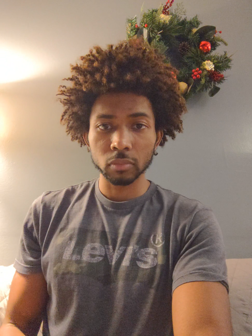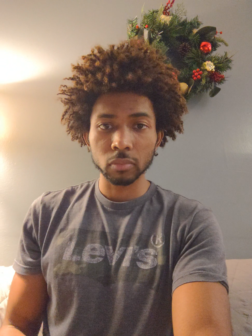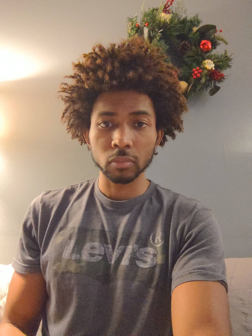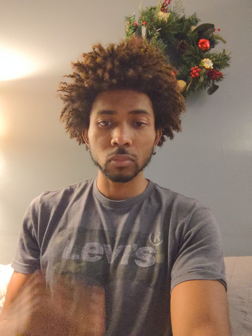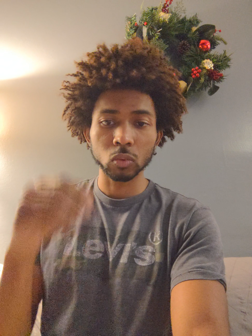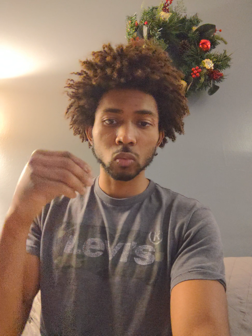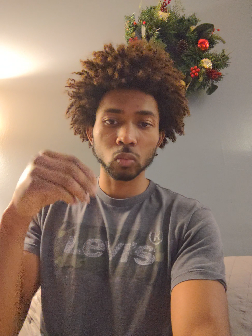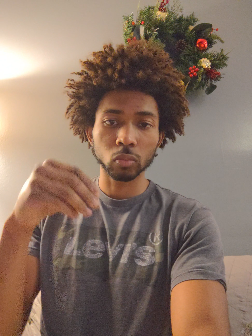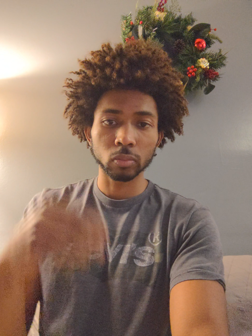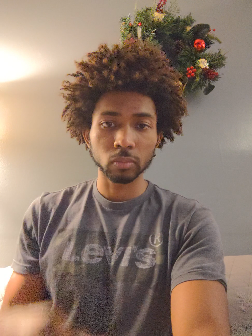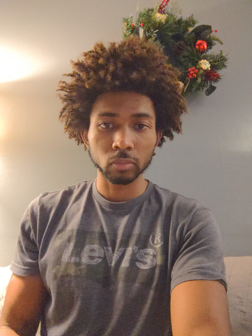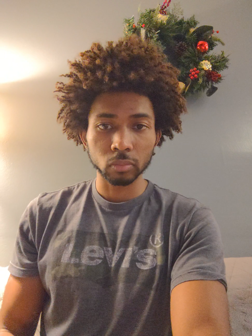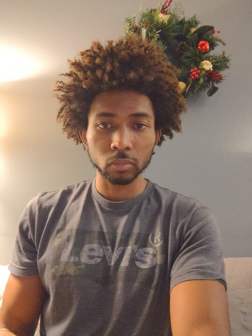store